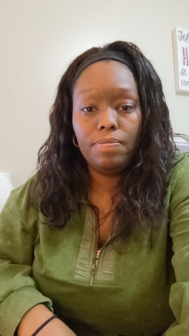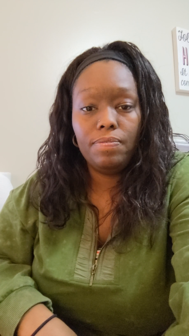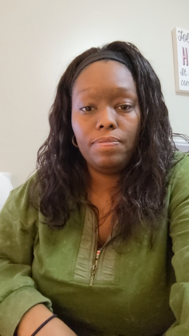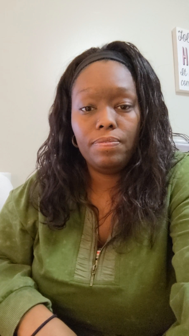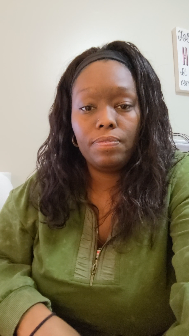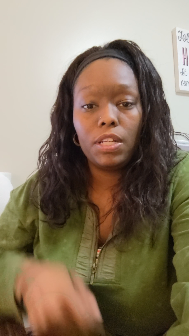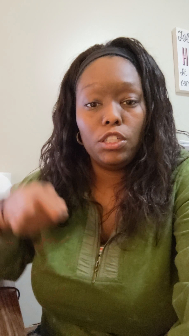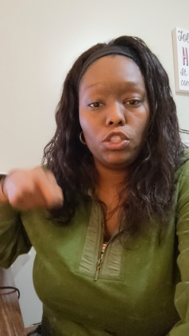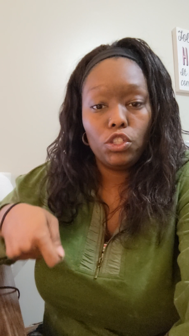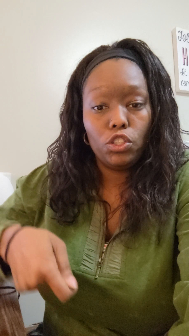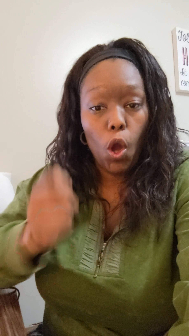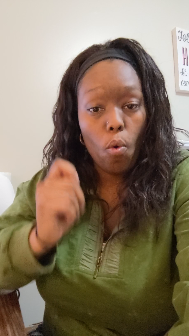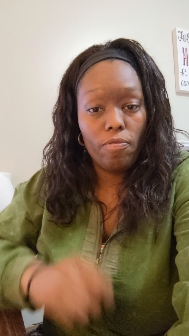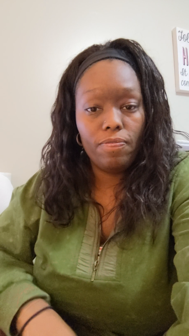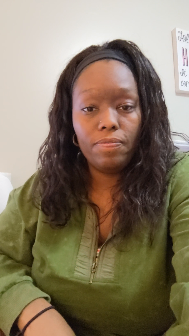shovel